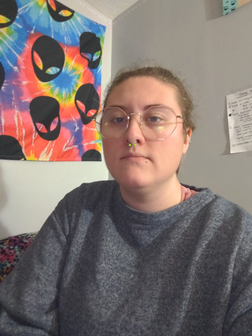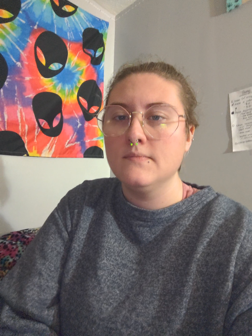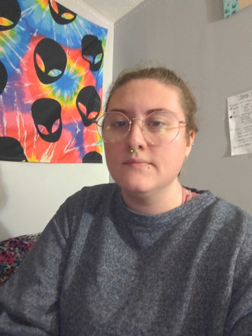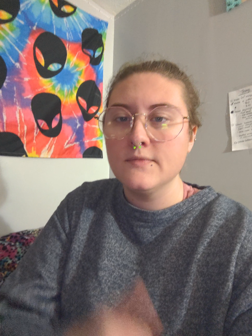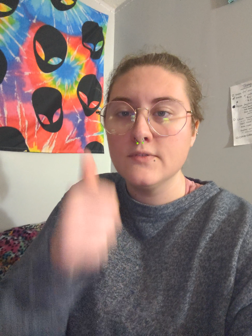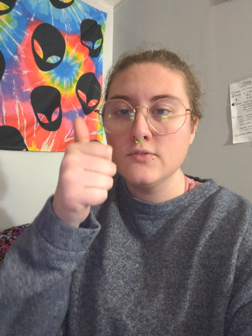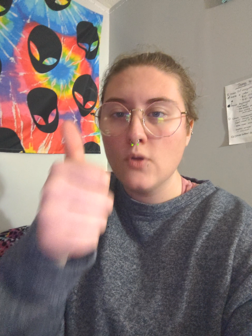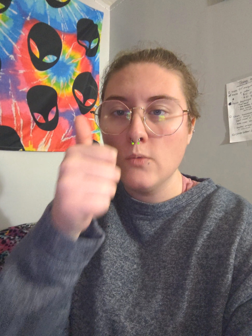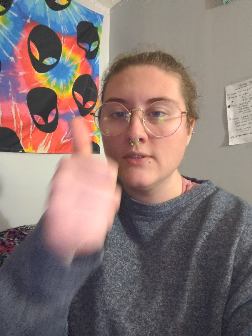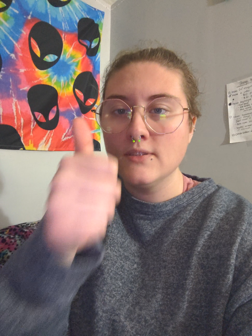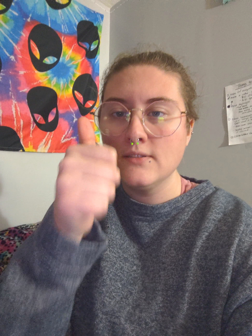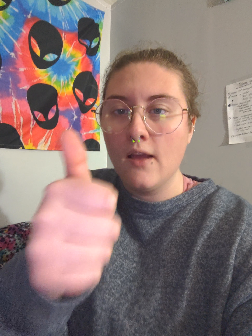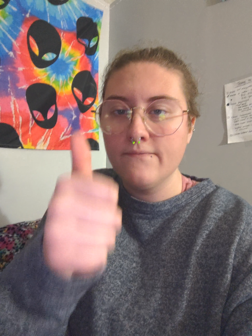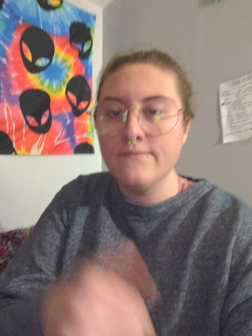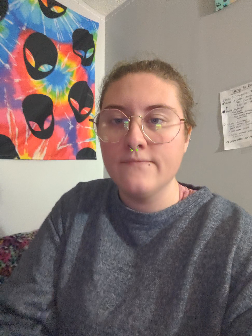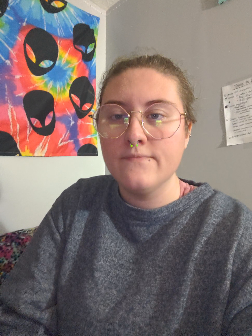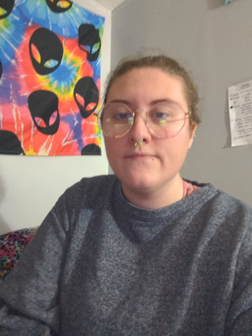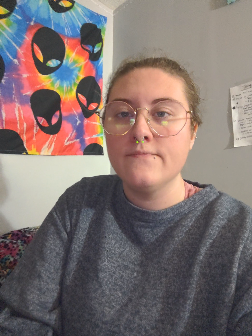yourself